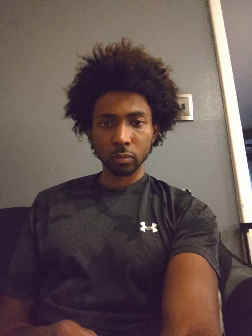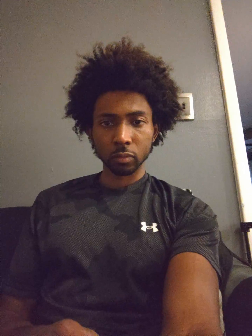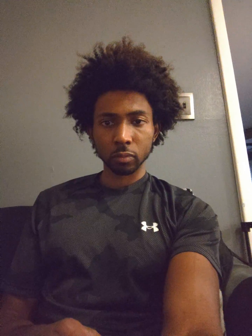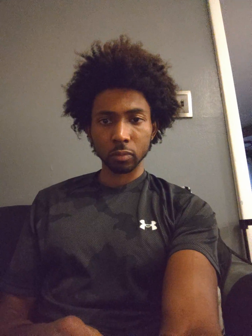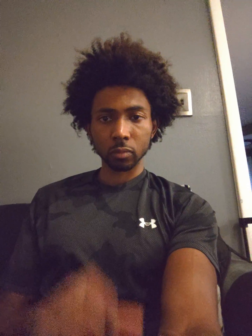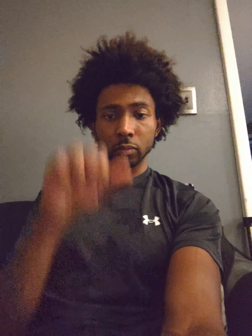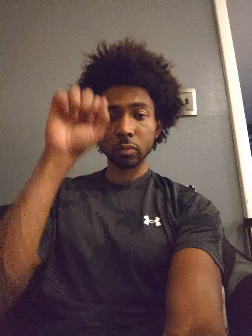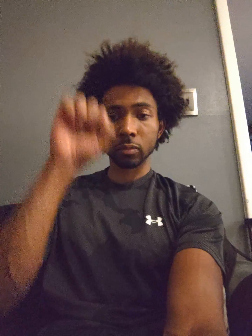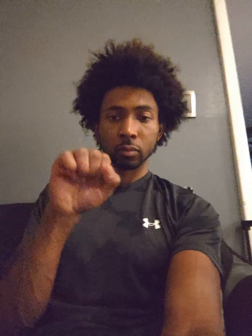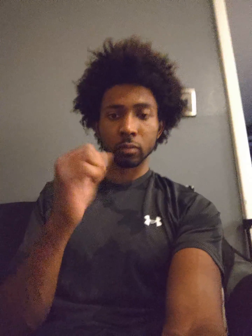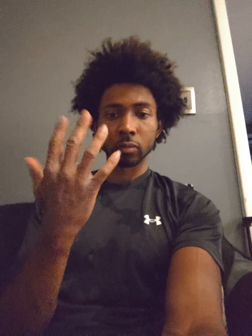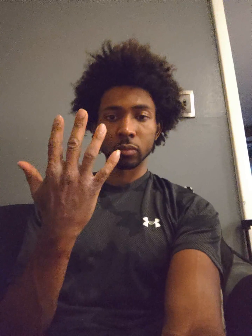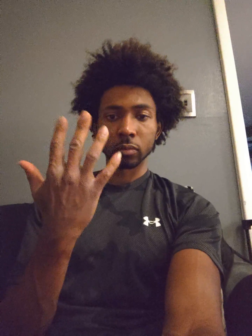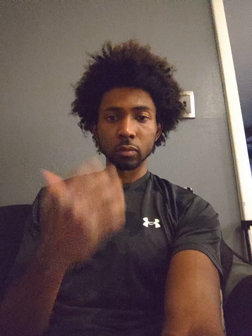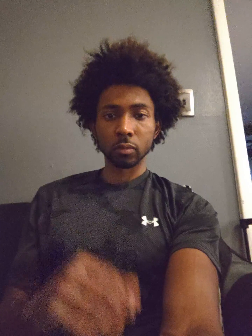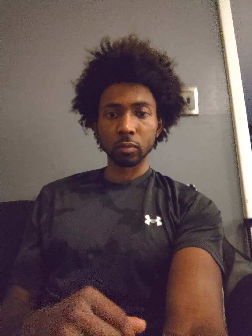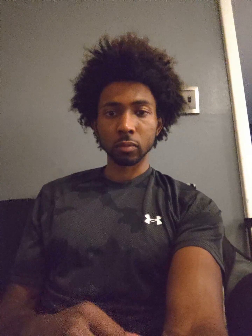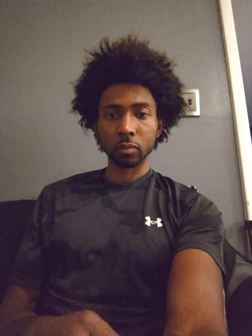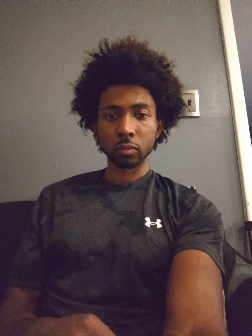gloves